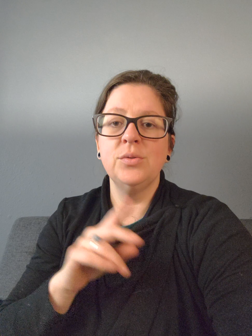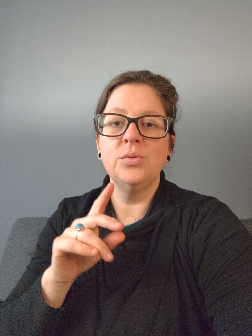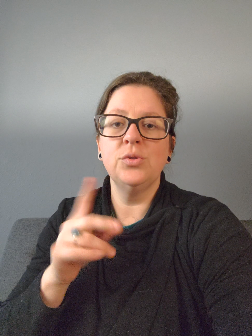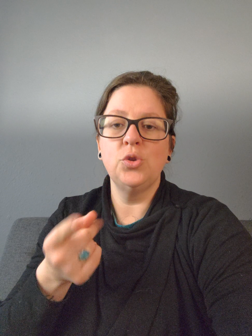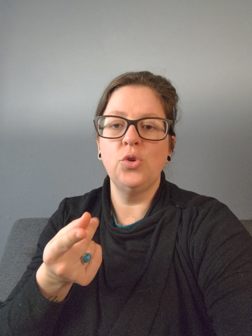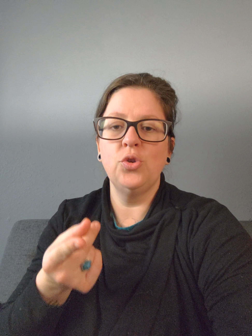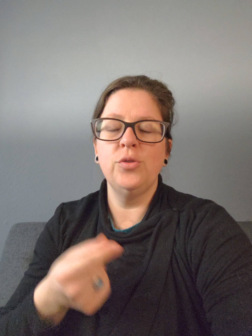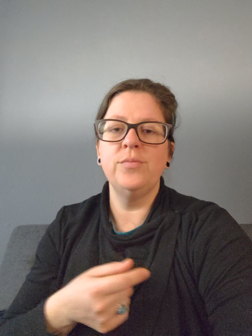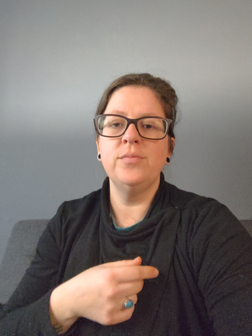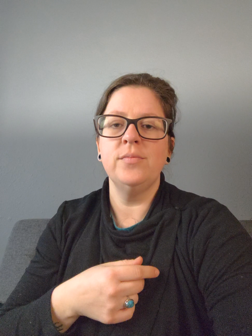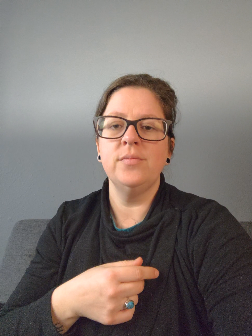dog